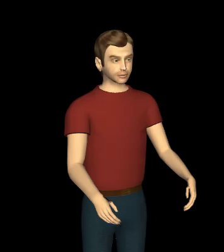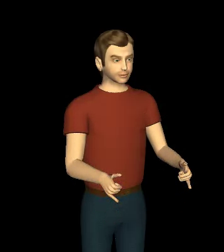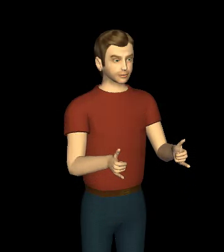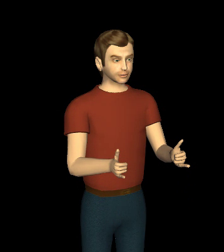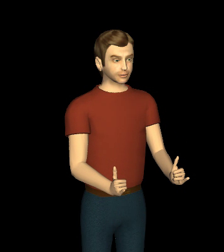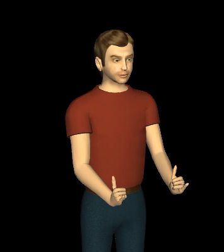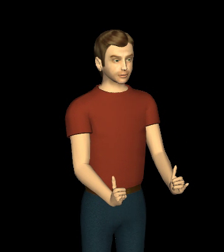كرسي